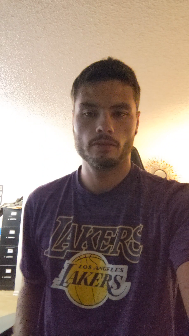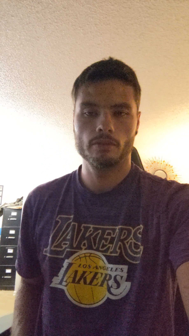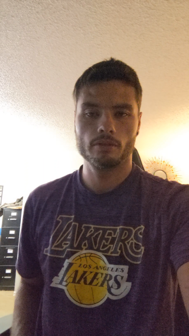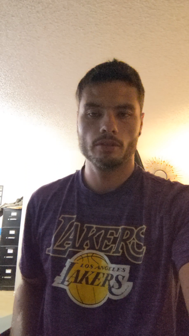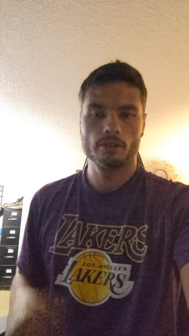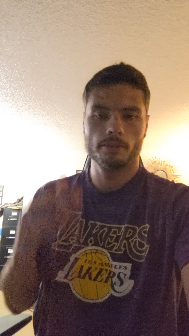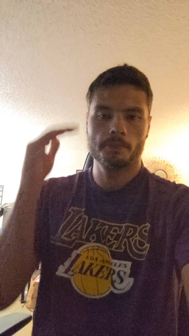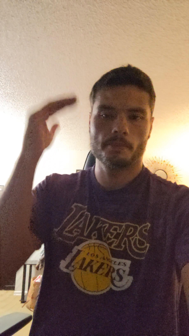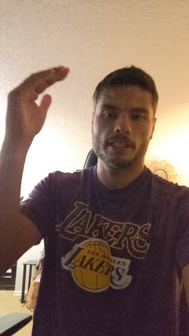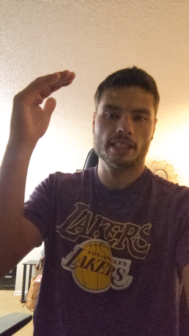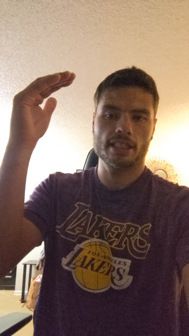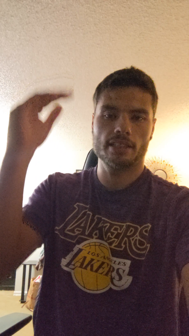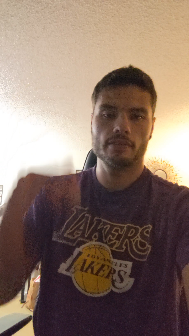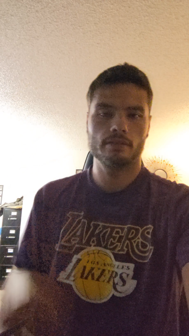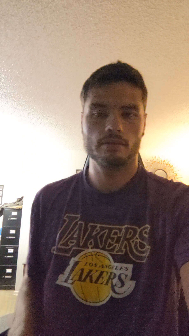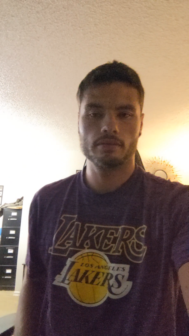big